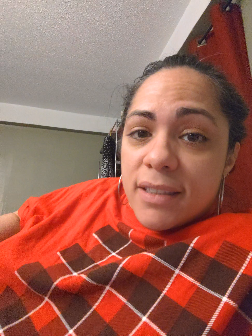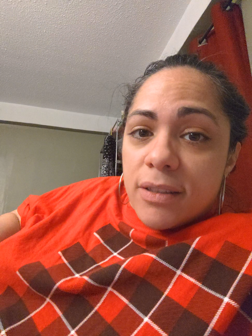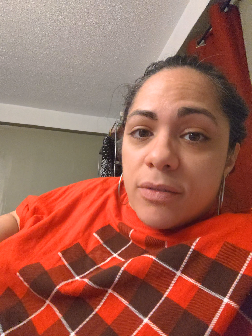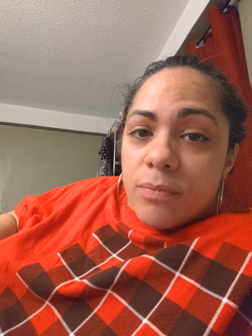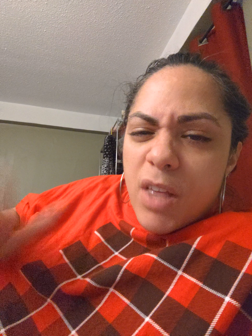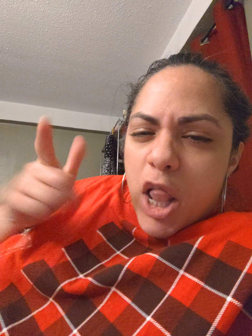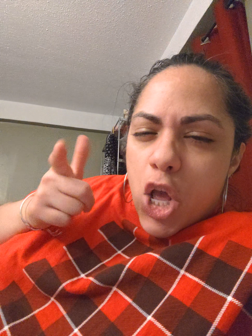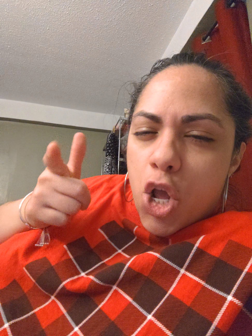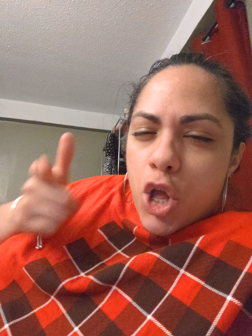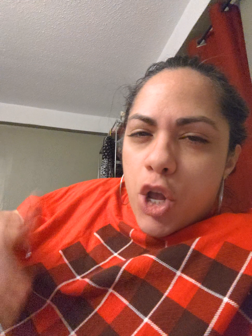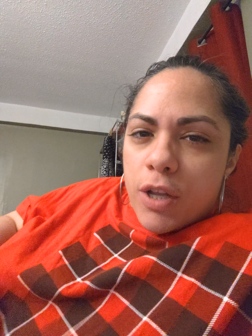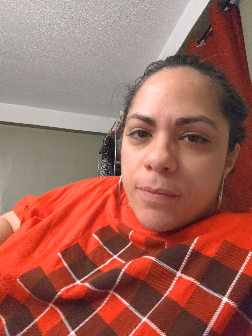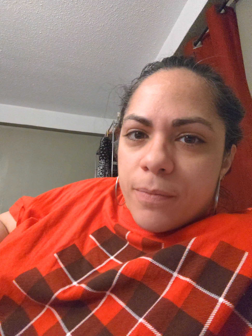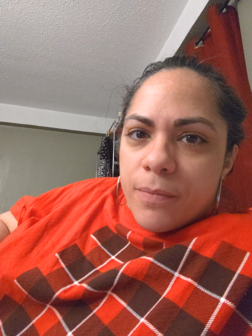later